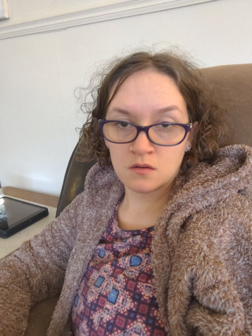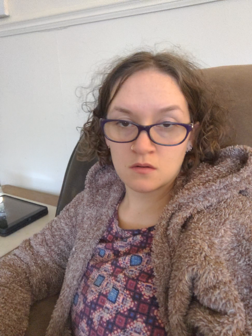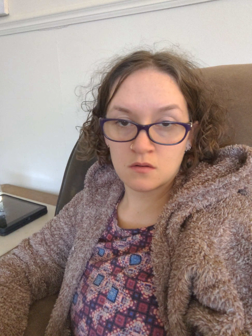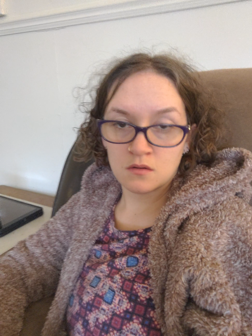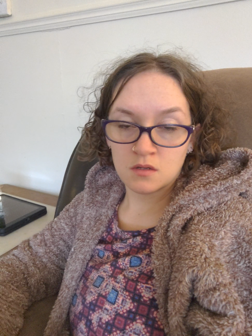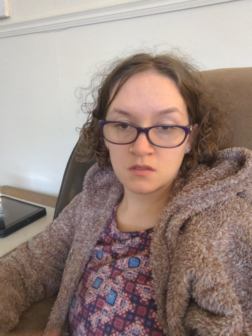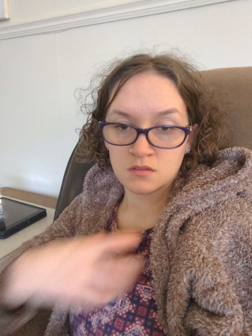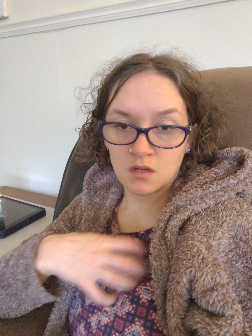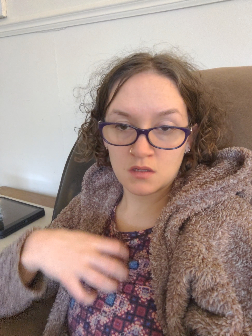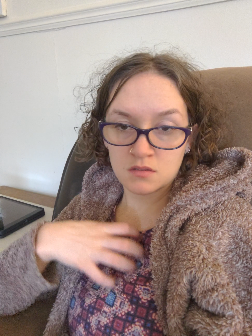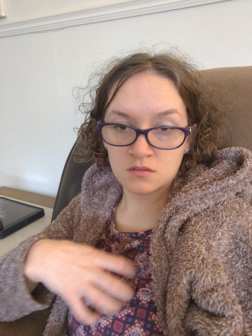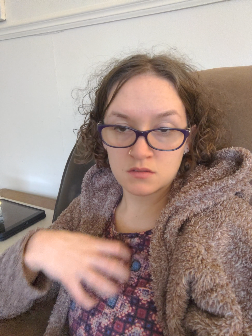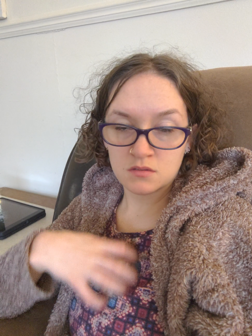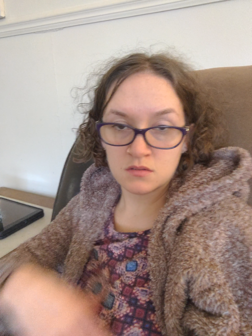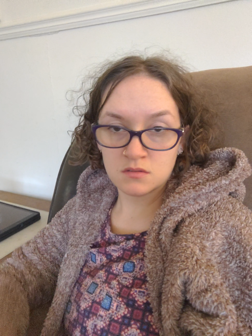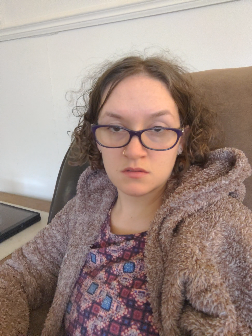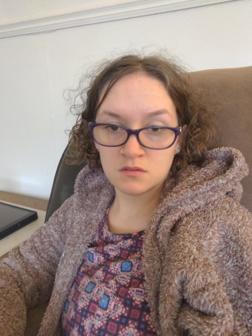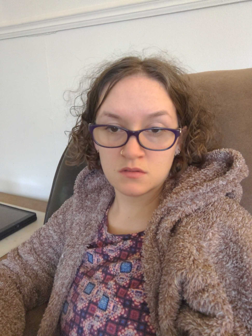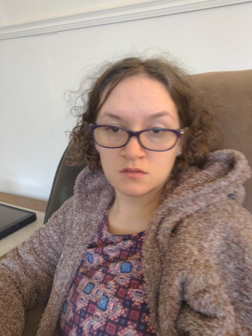yucky